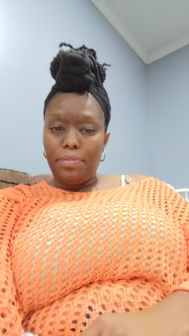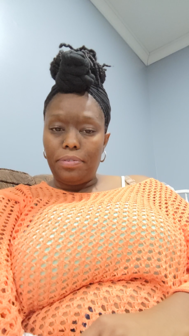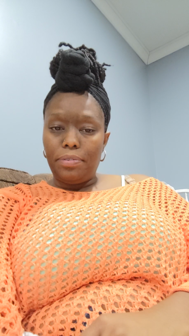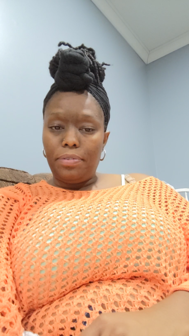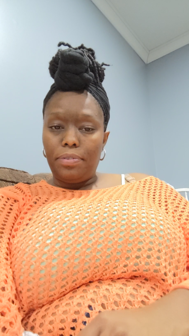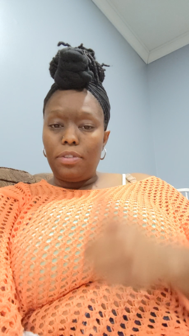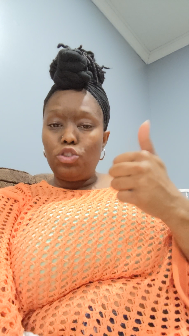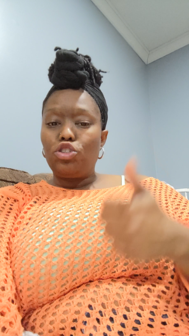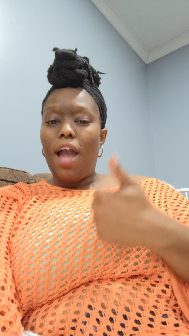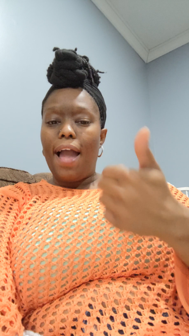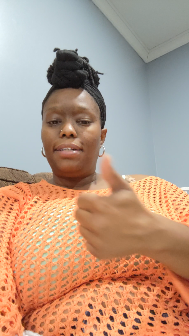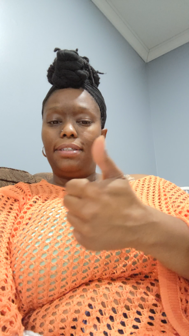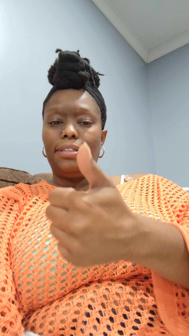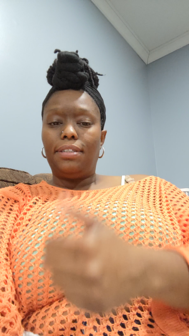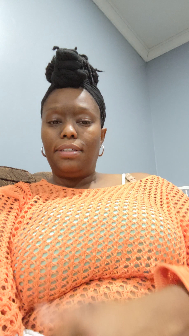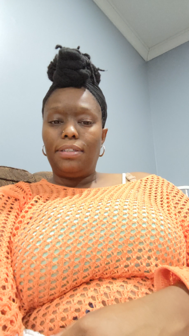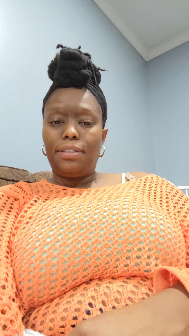chase